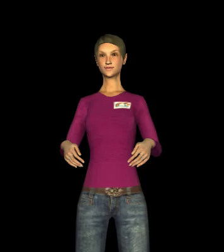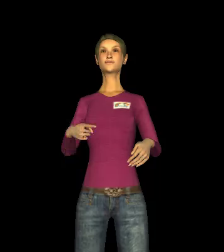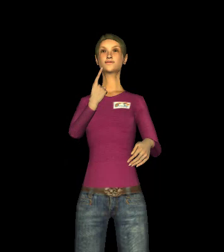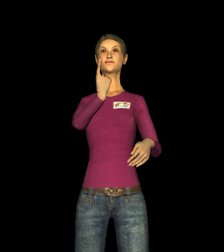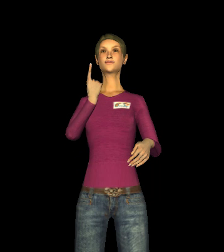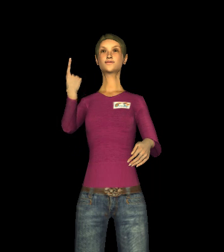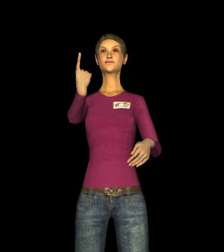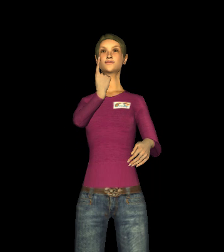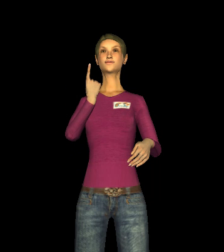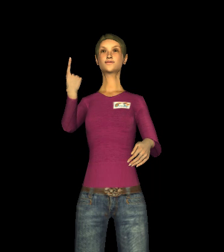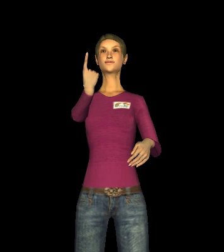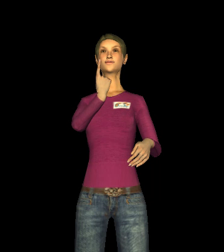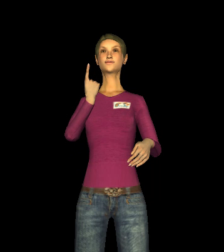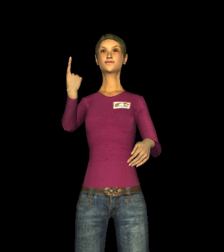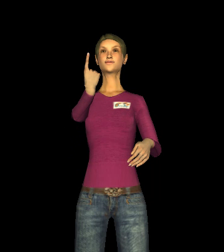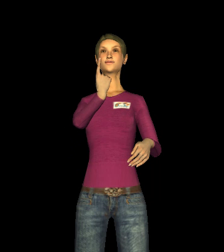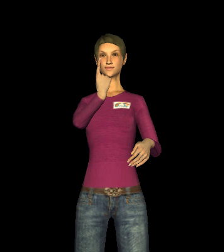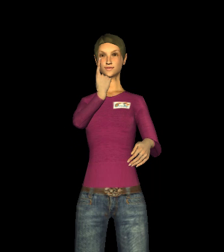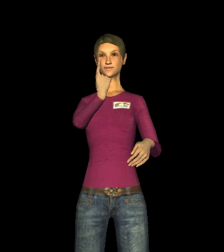يدير